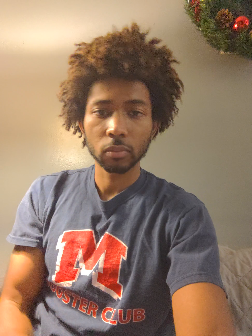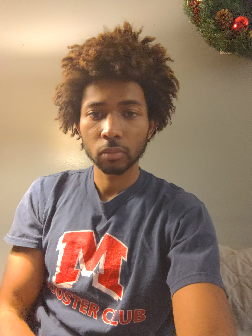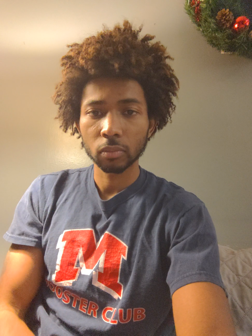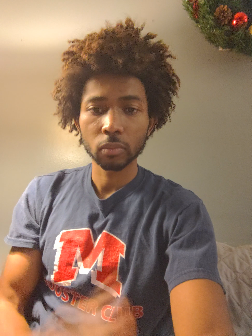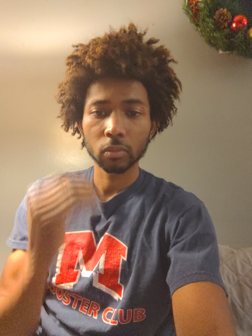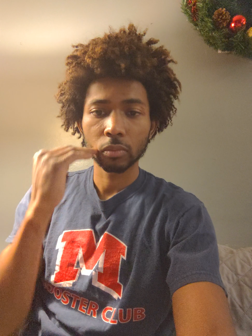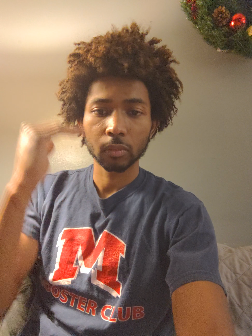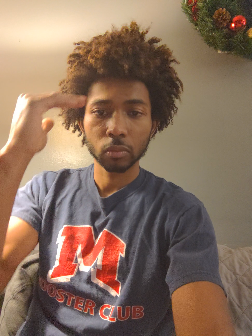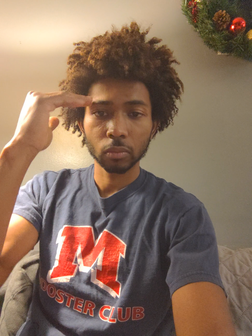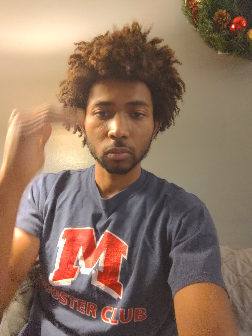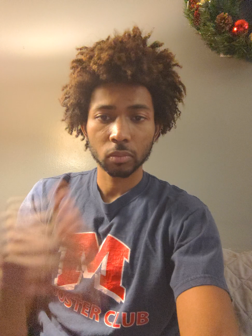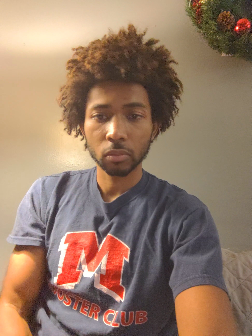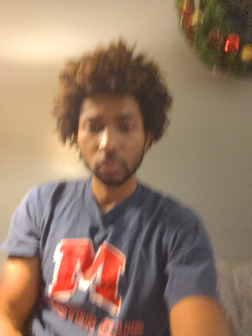head